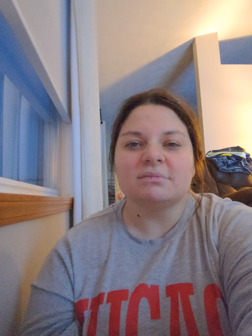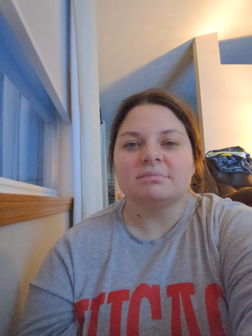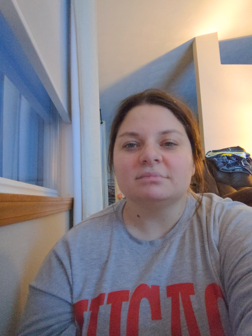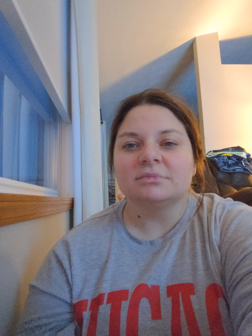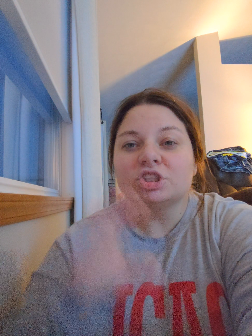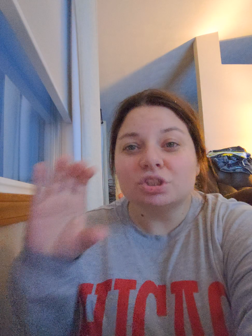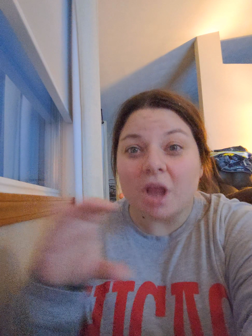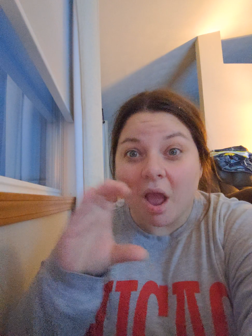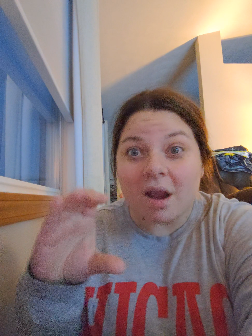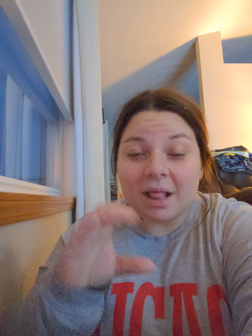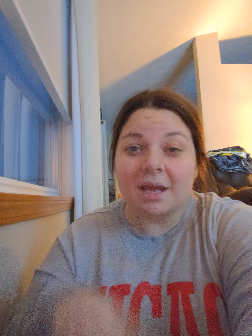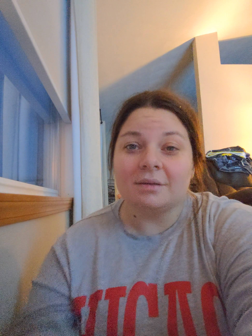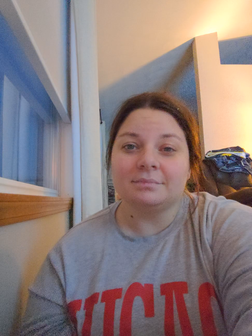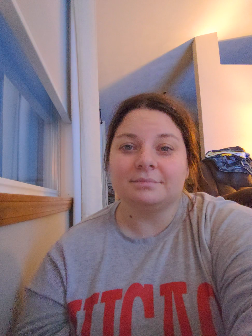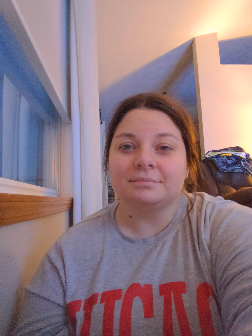chocolate